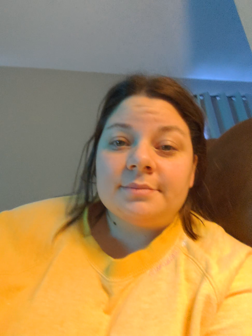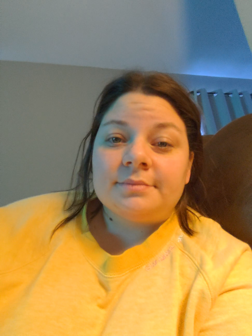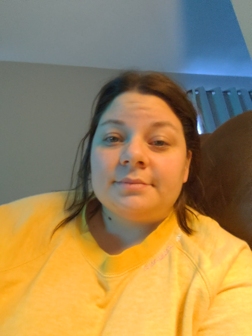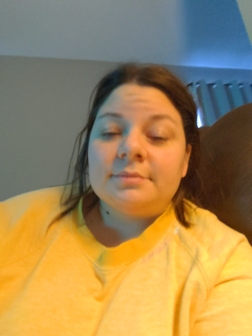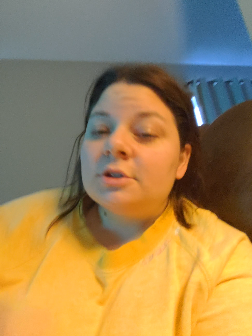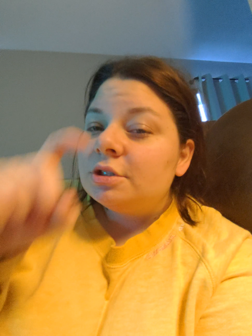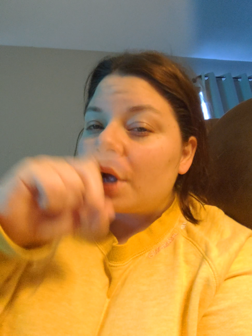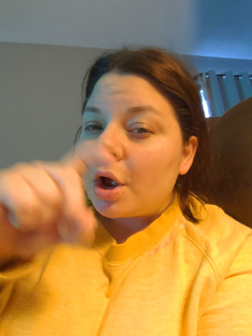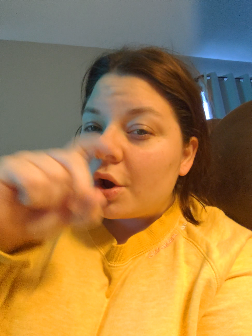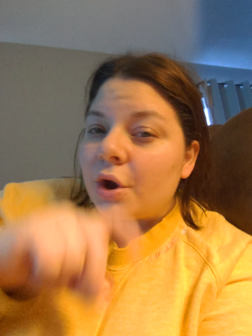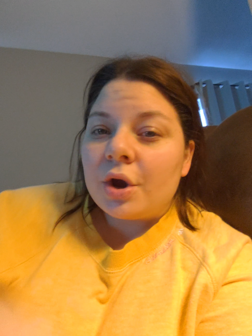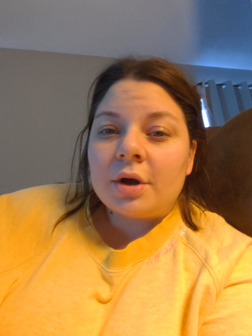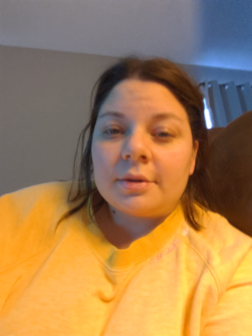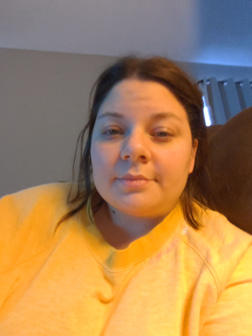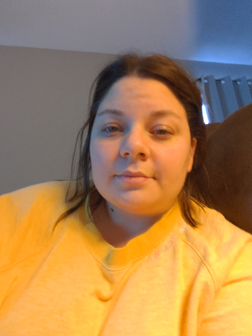doll